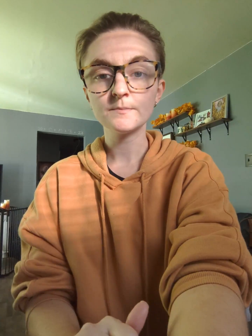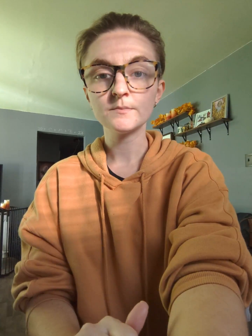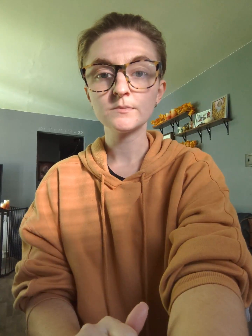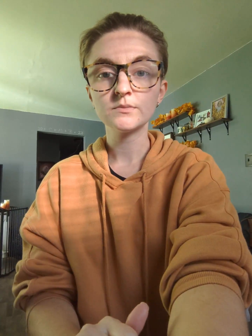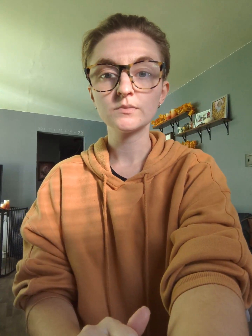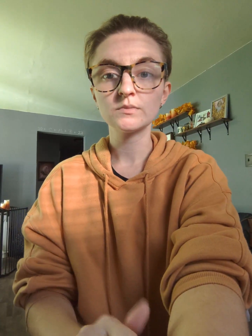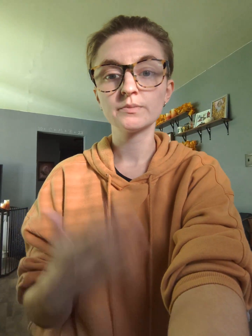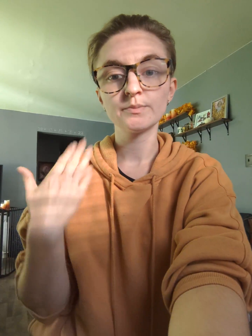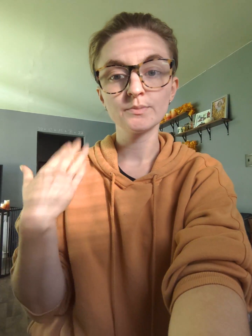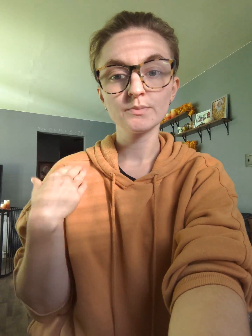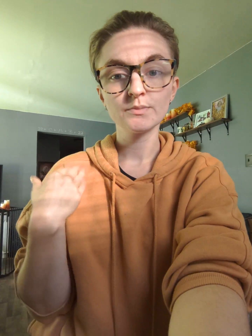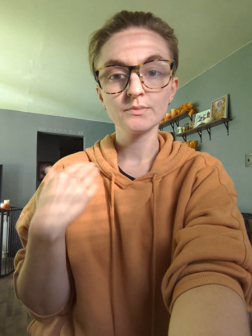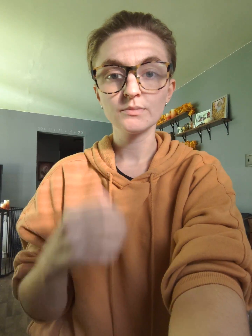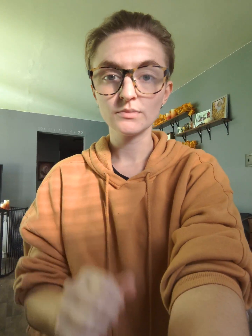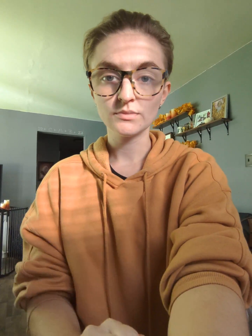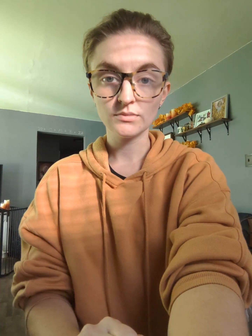shoulder